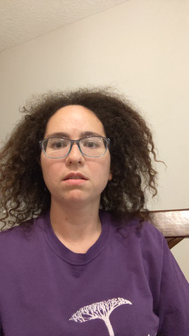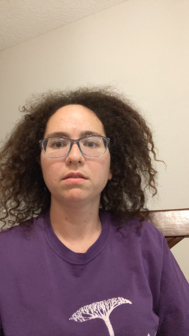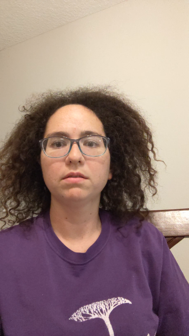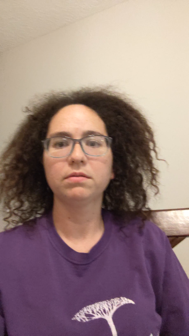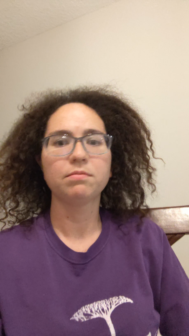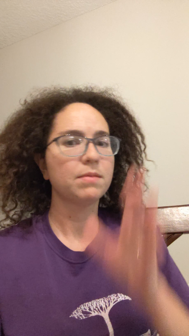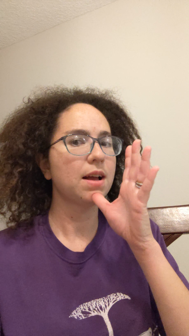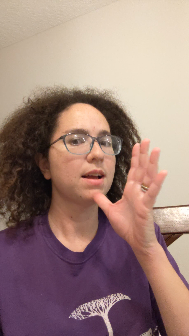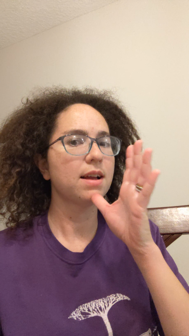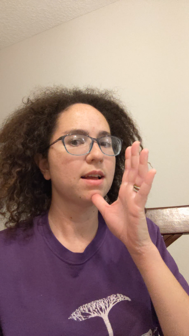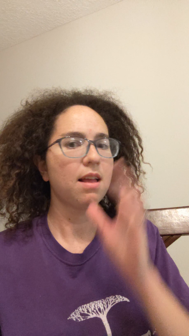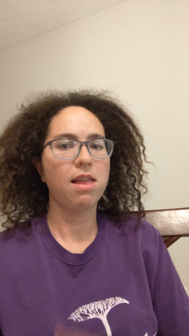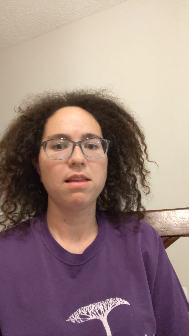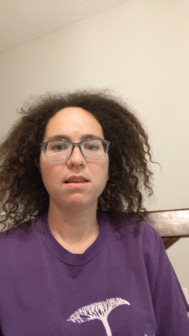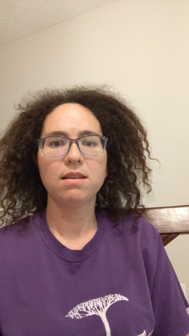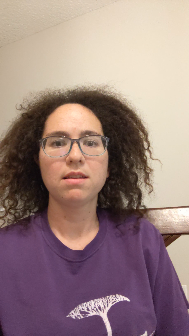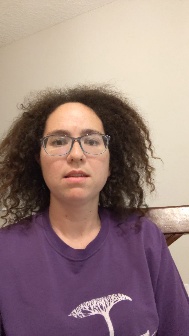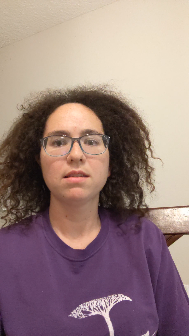mommy